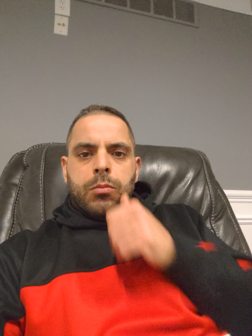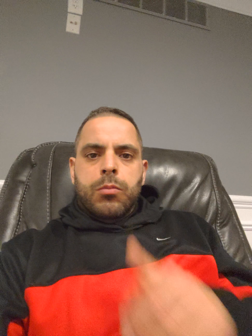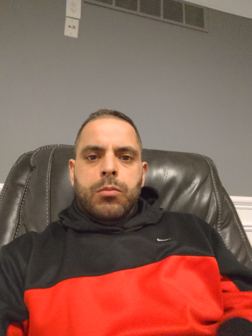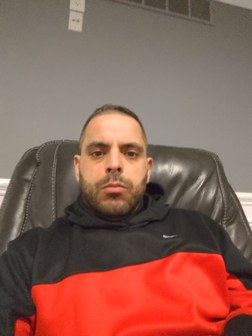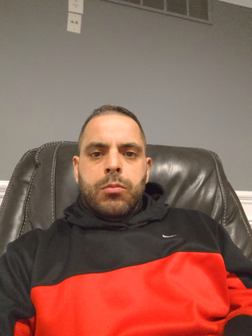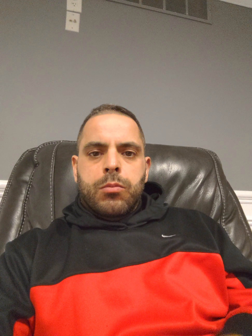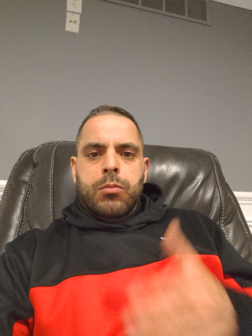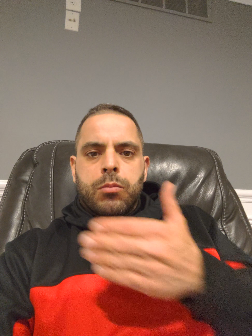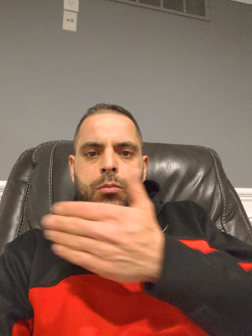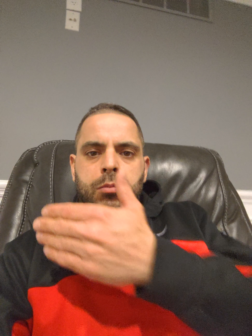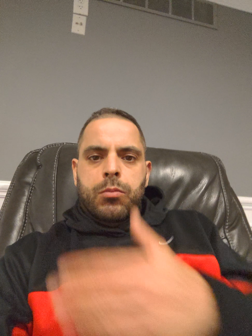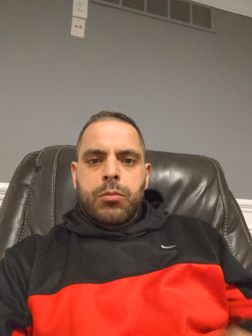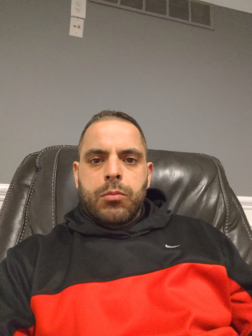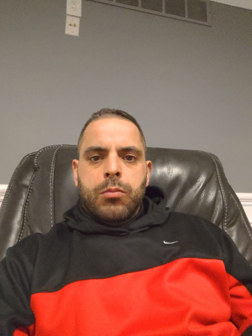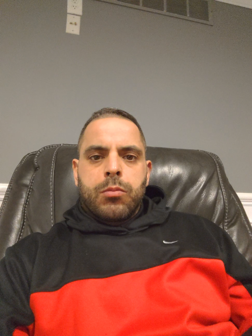fish